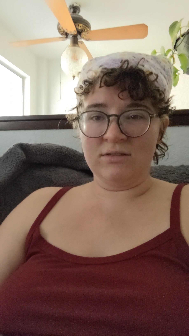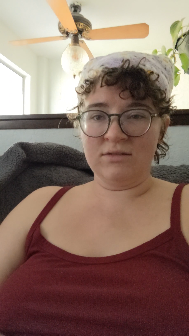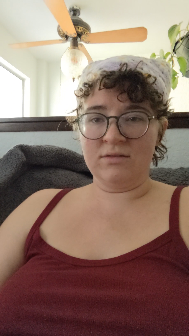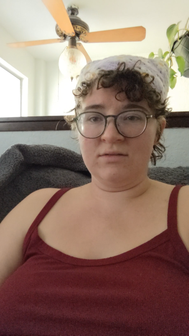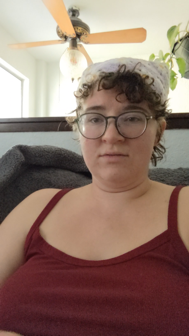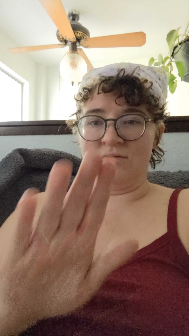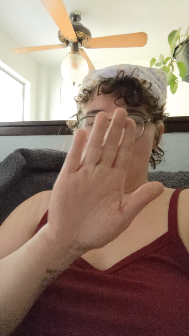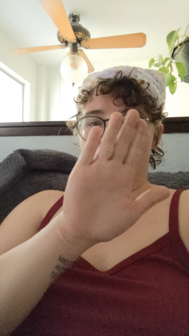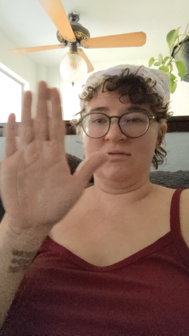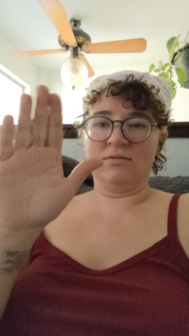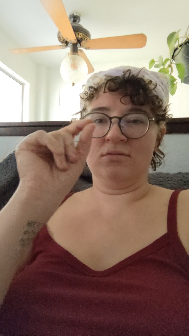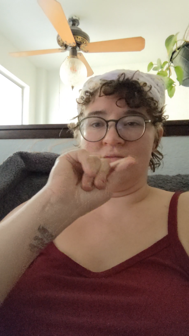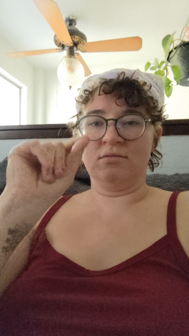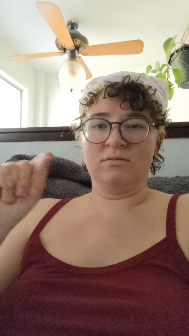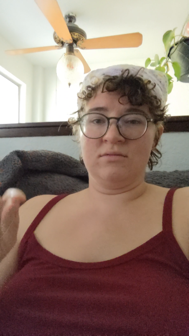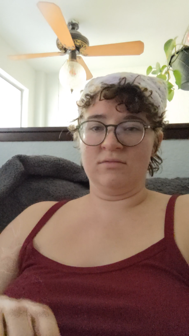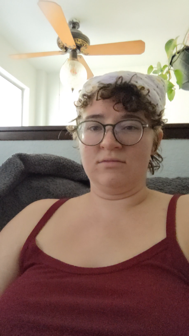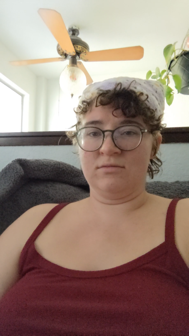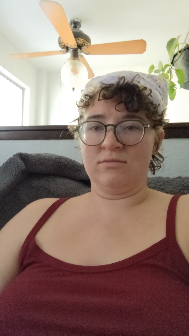chalk